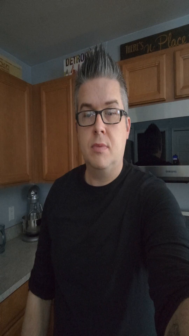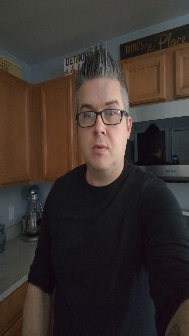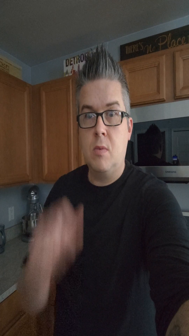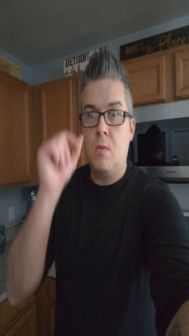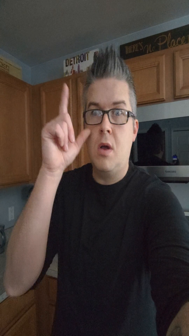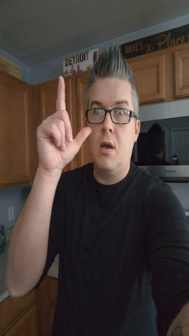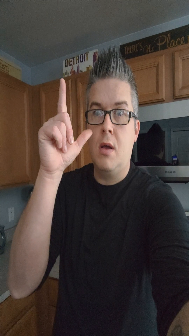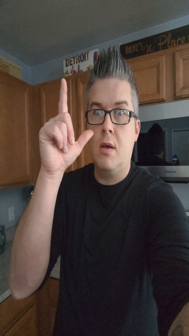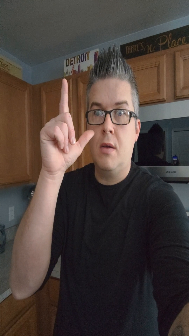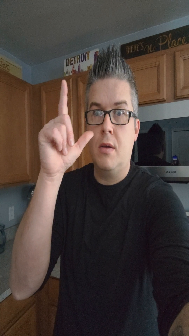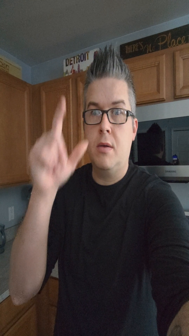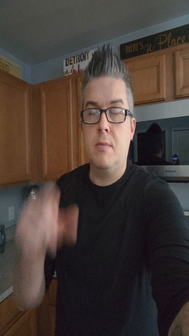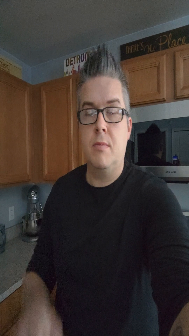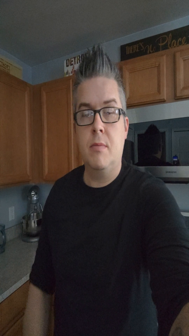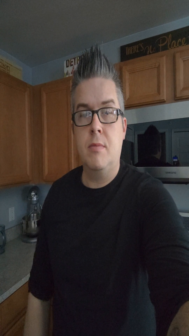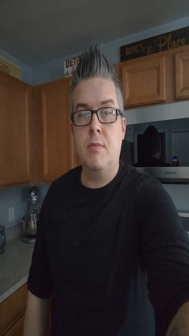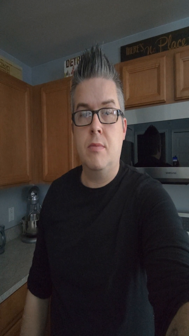awake